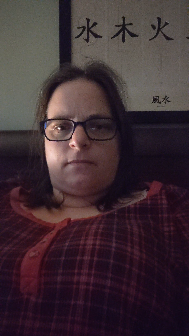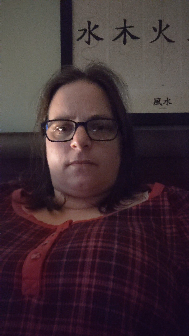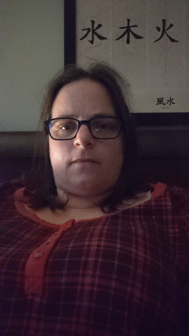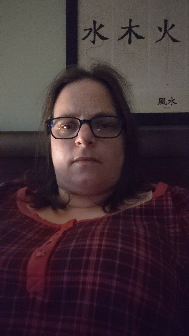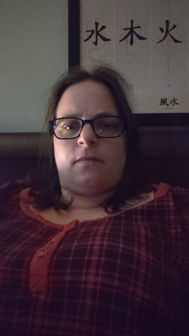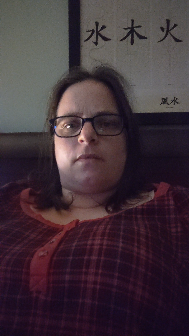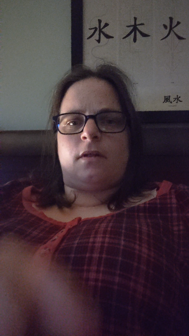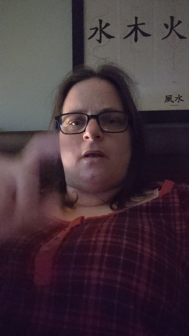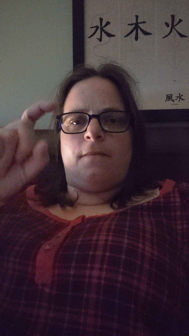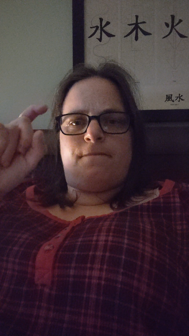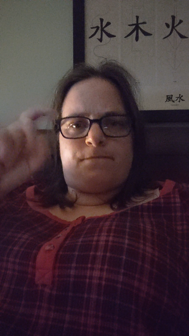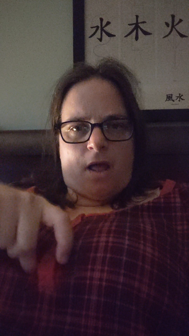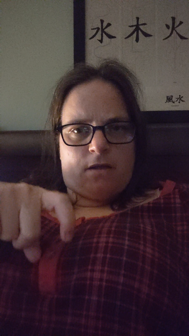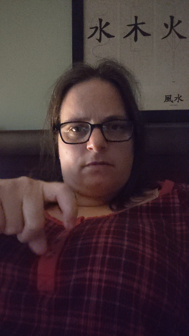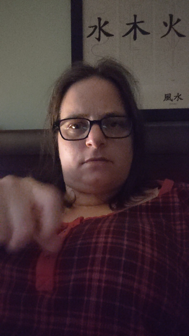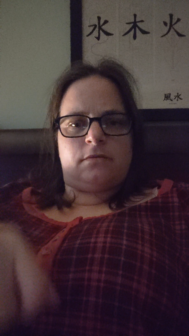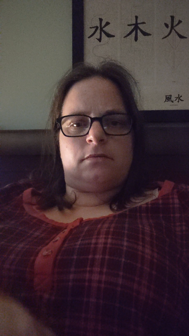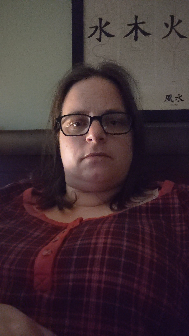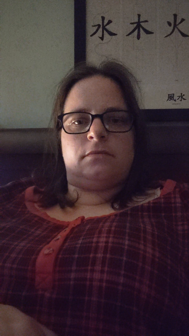must